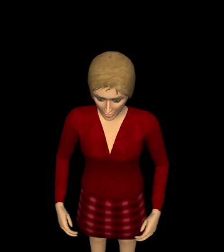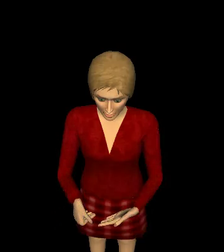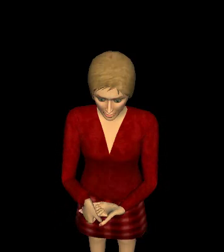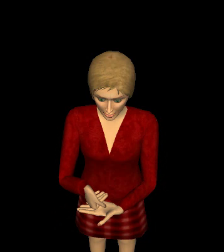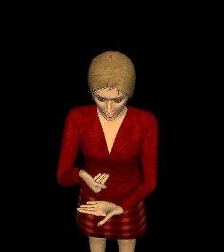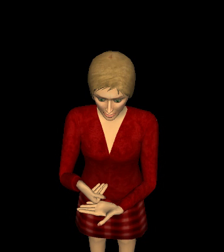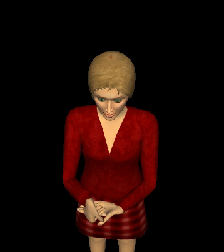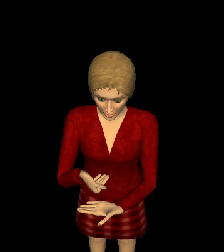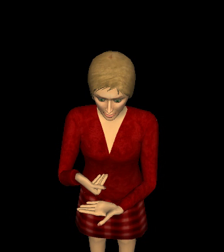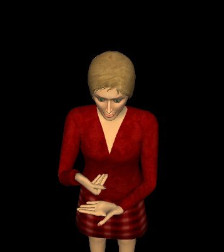حساء